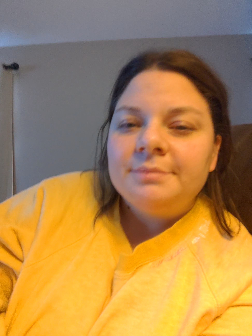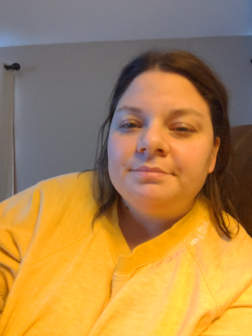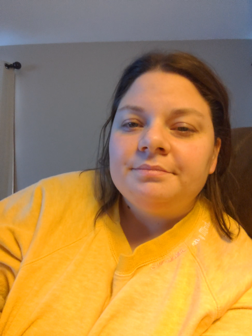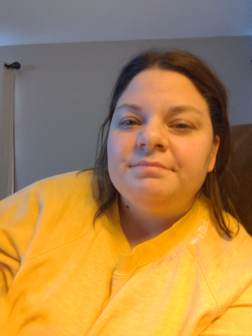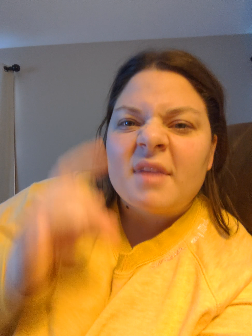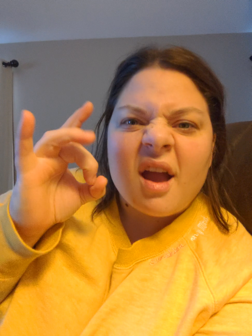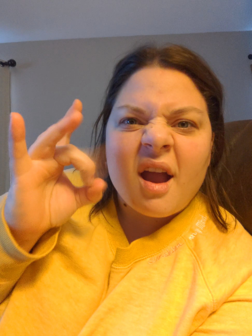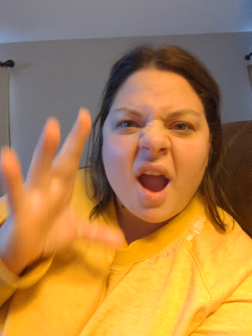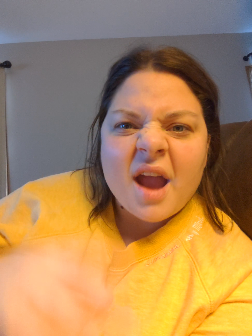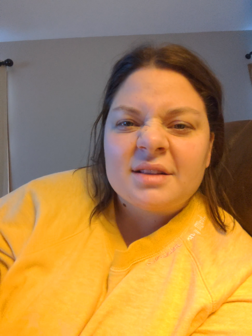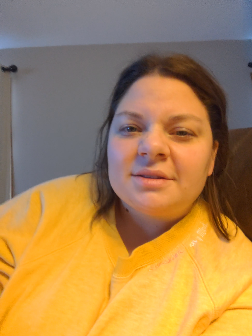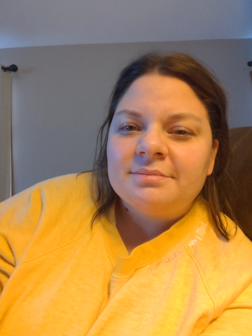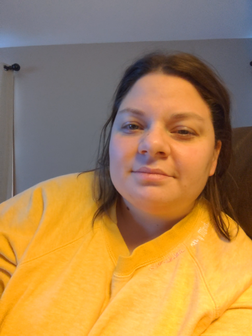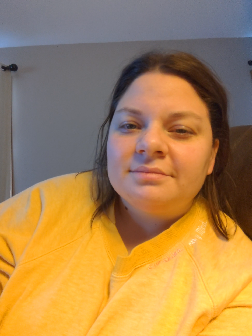hate